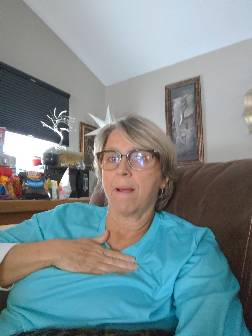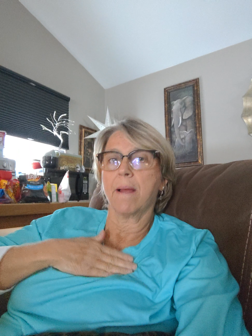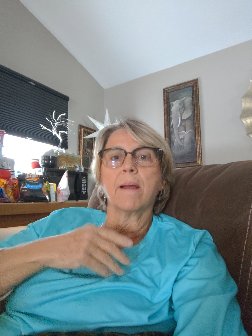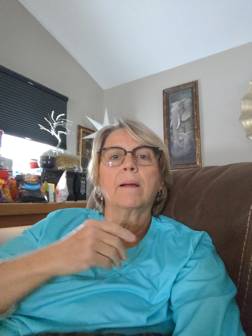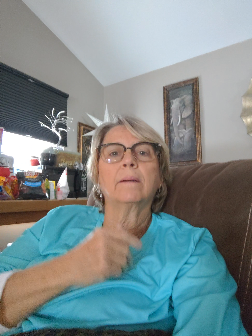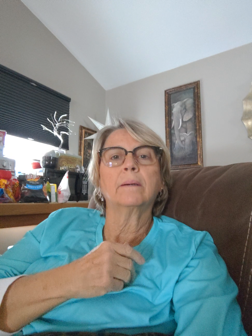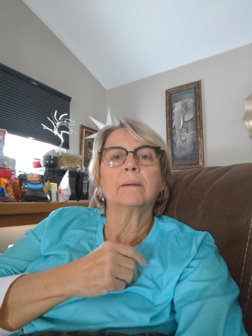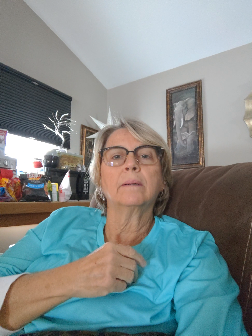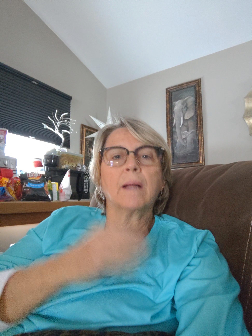my